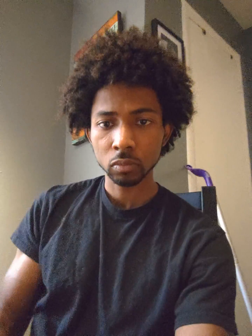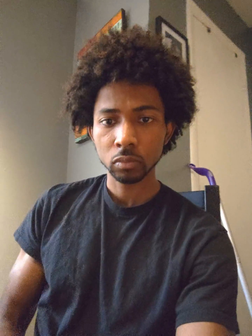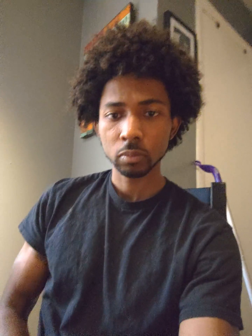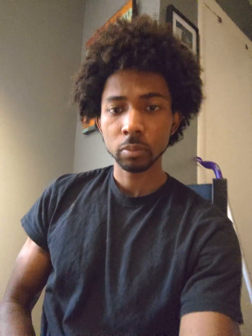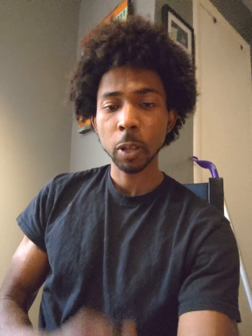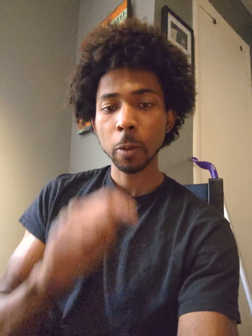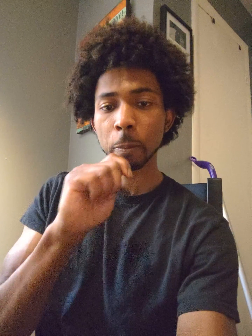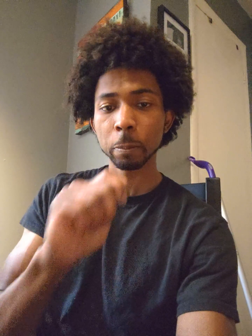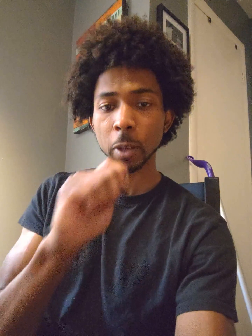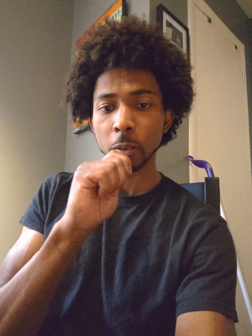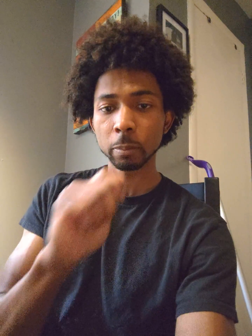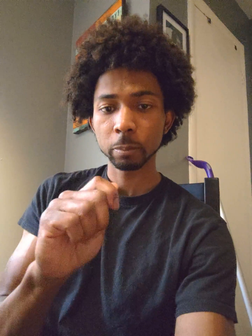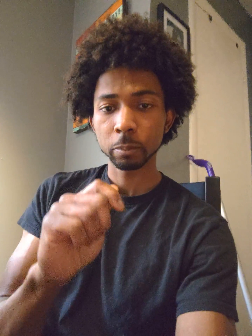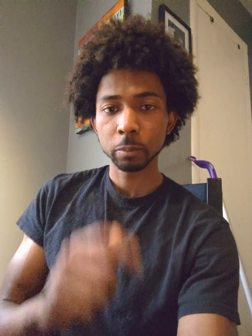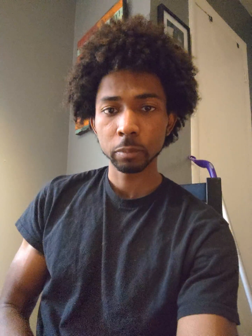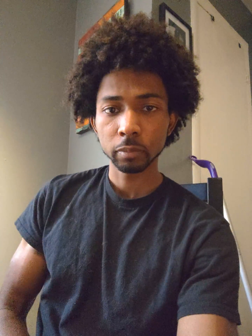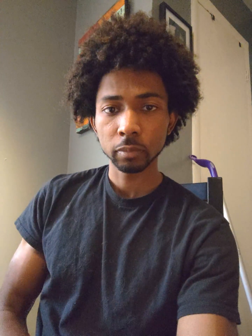popsicle